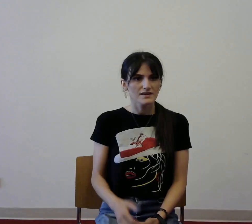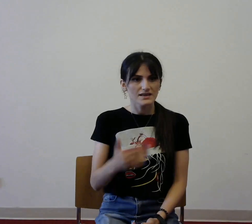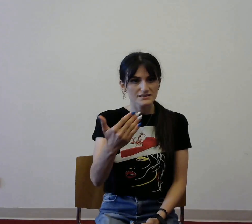siz